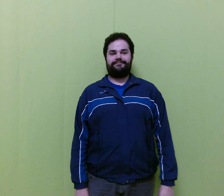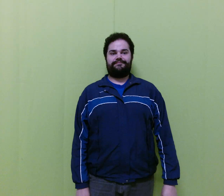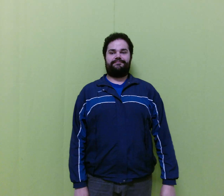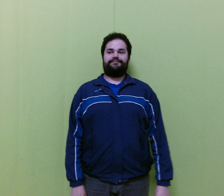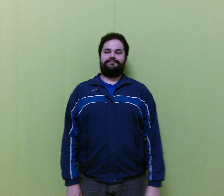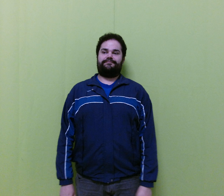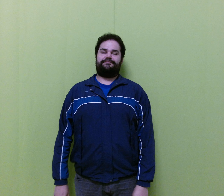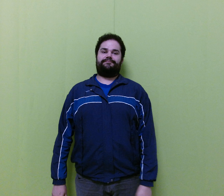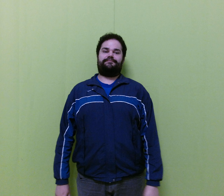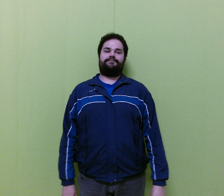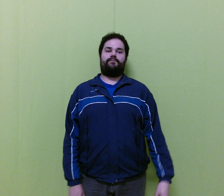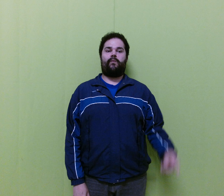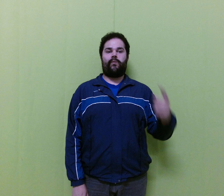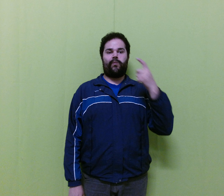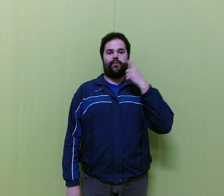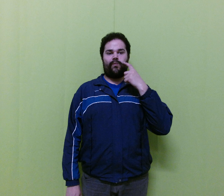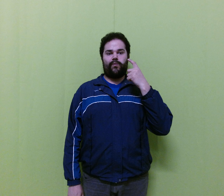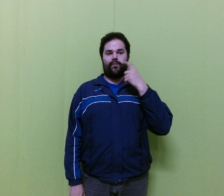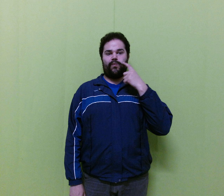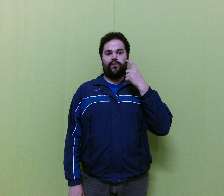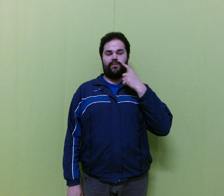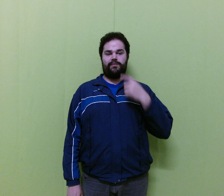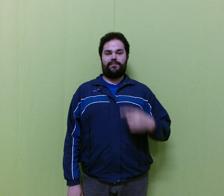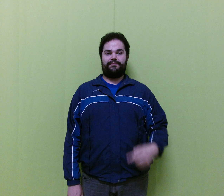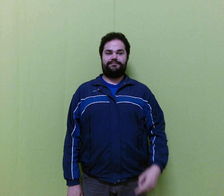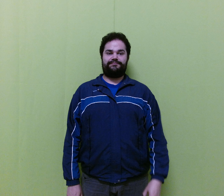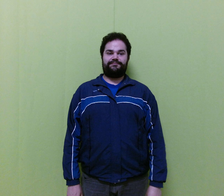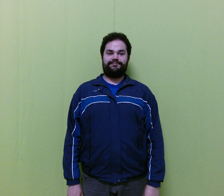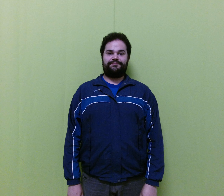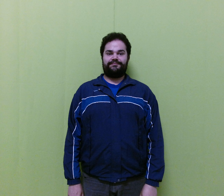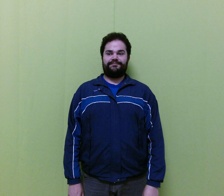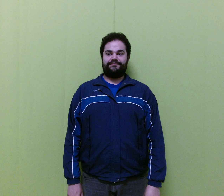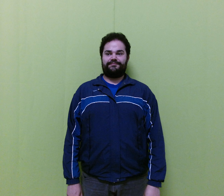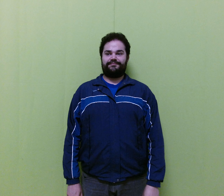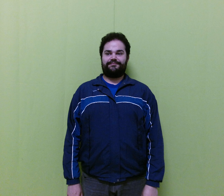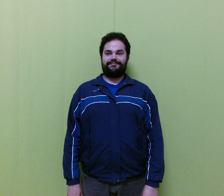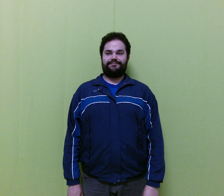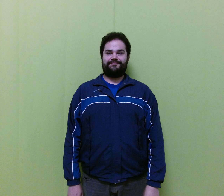bala